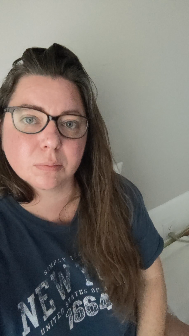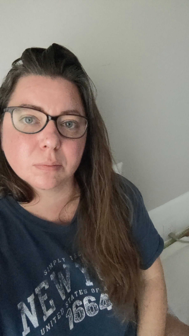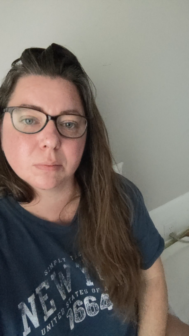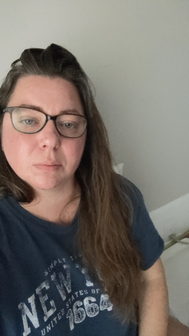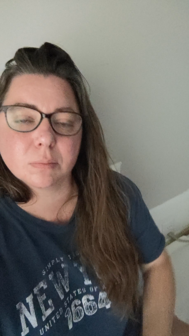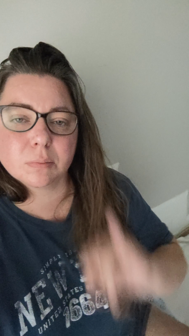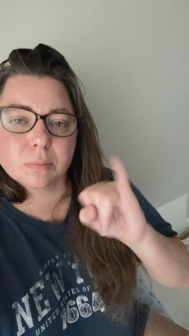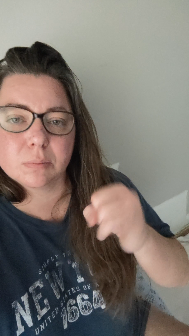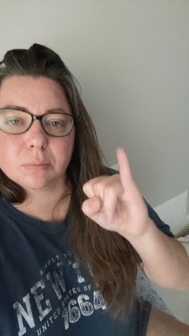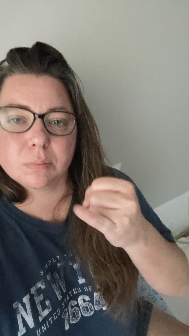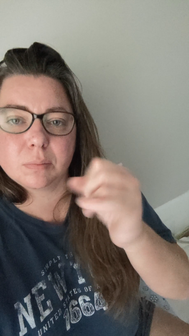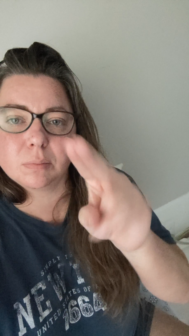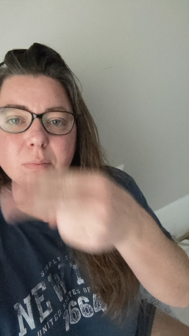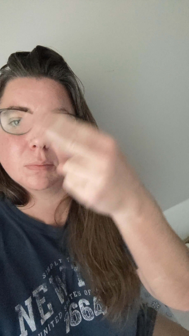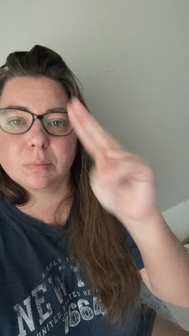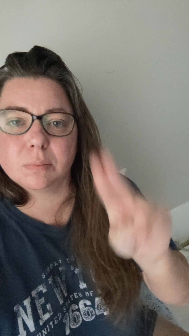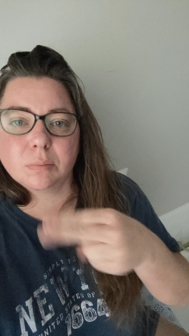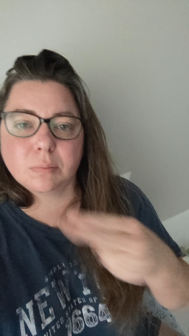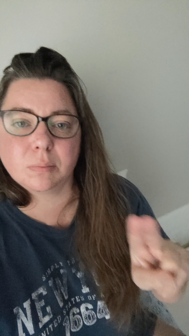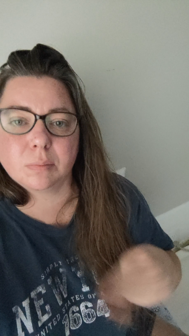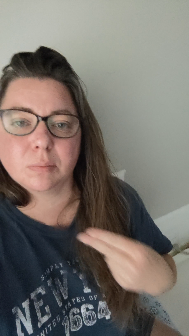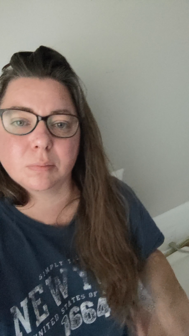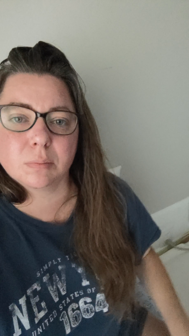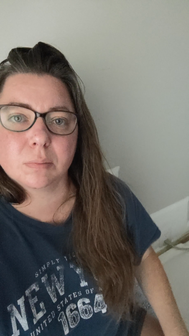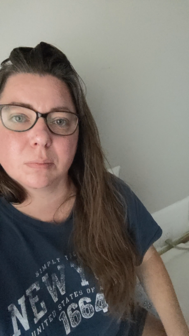jelly